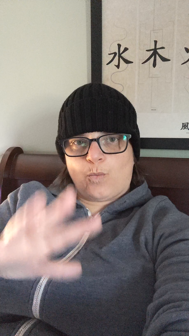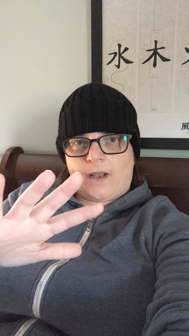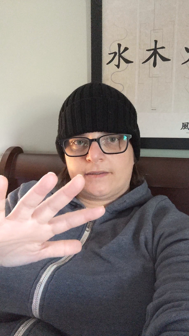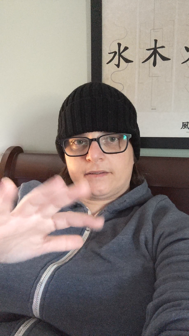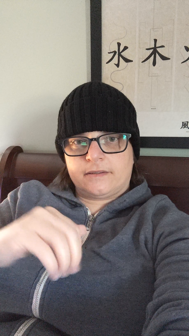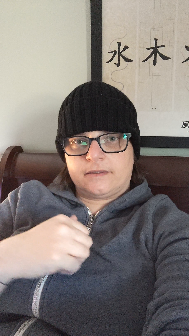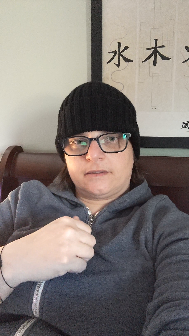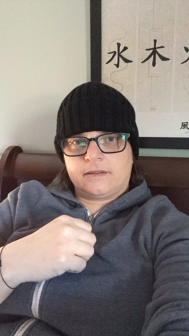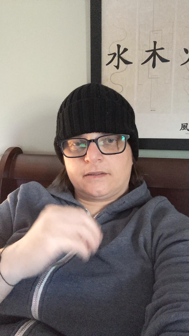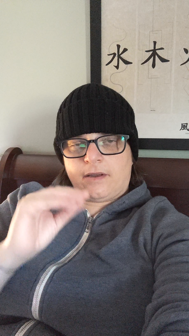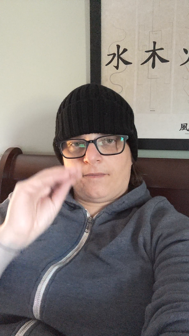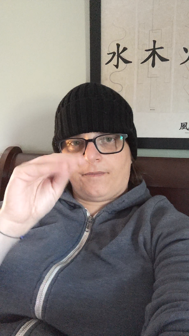put